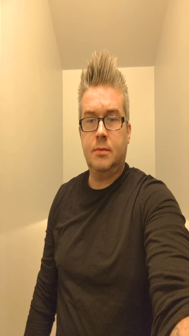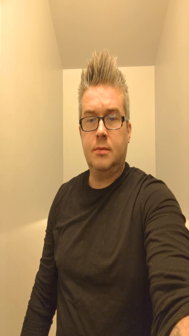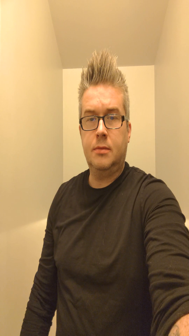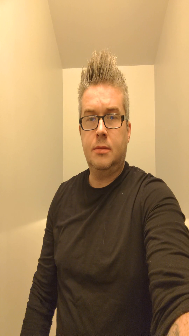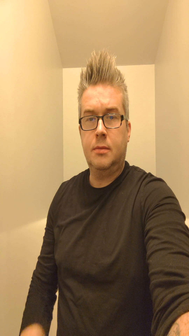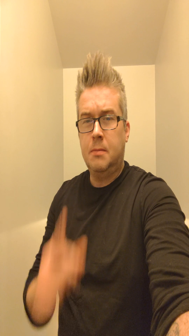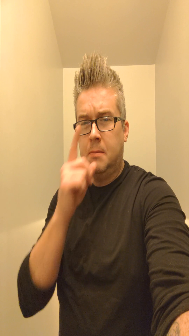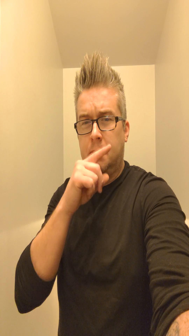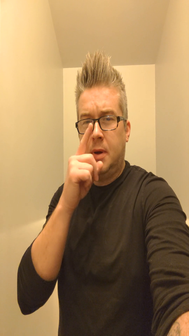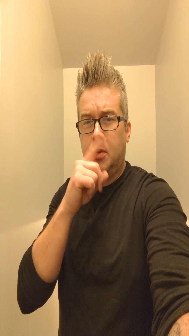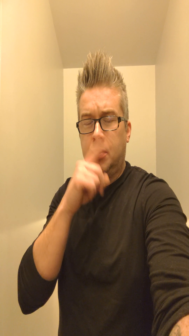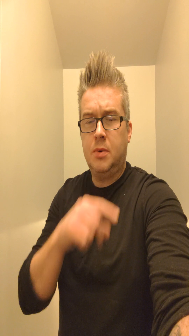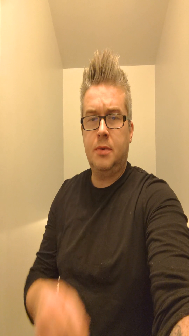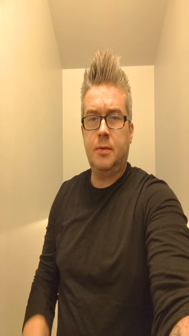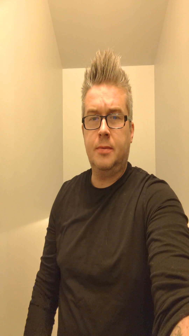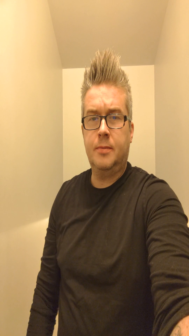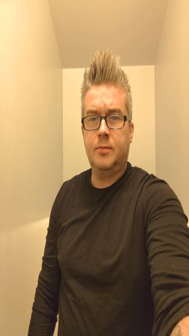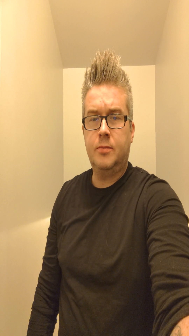mouse